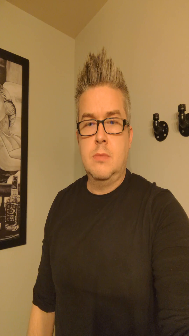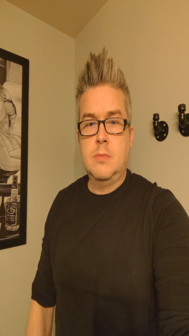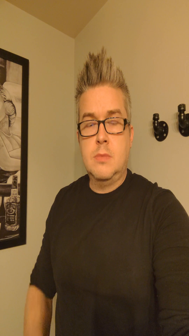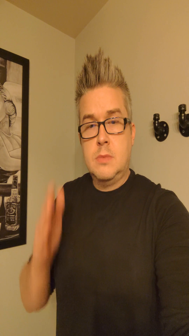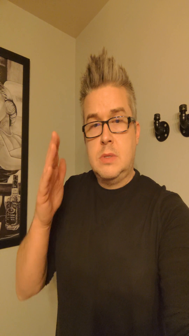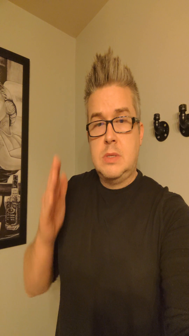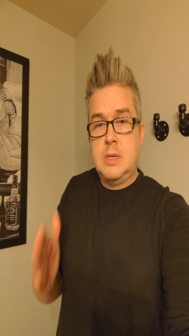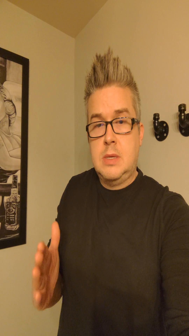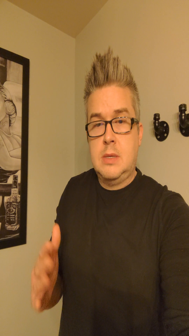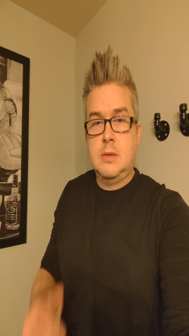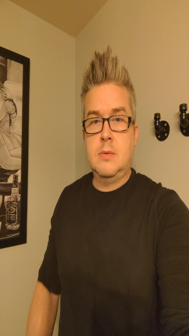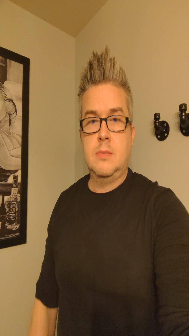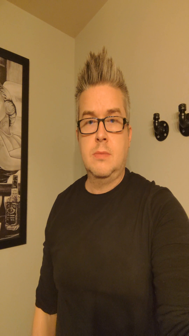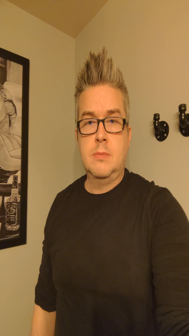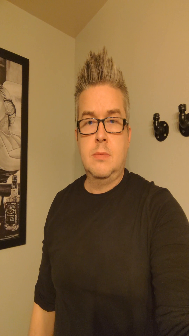beside